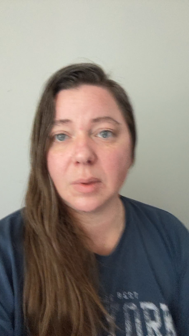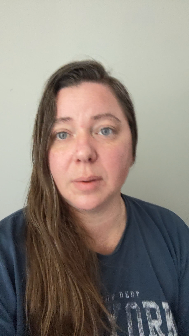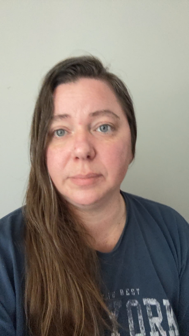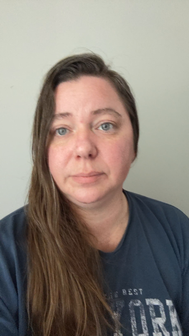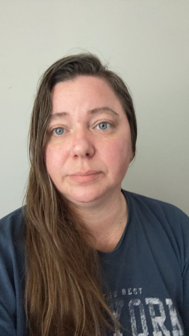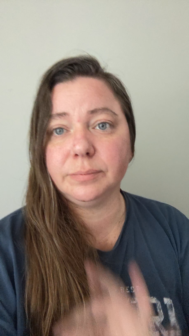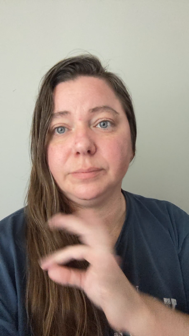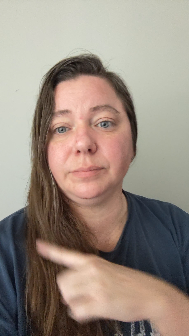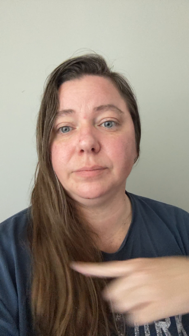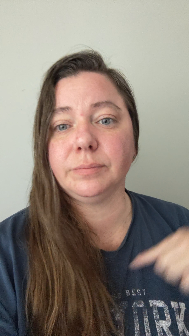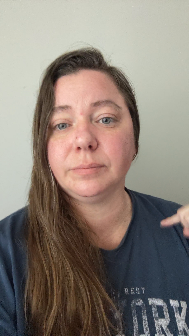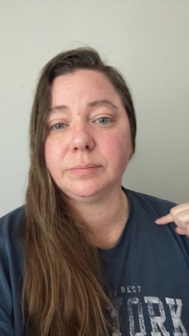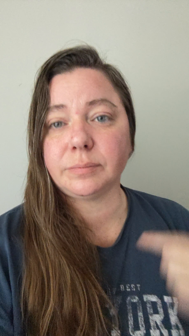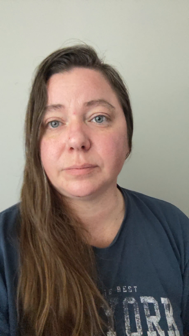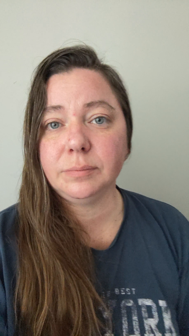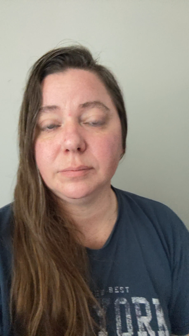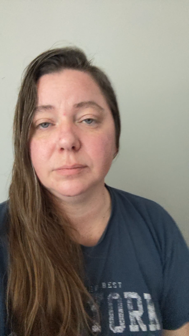necklace